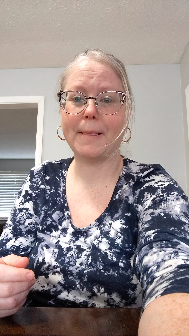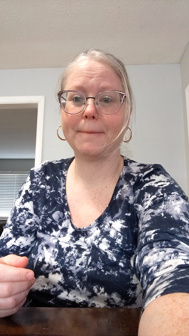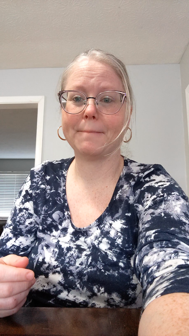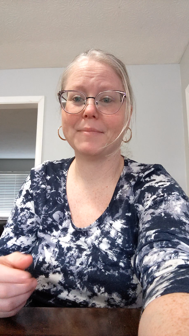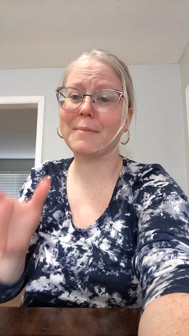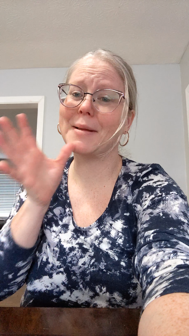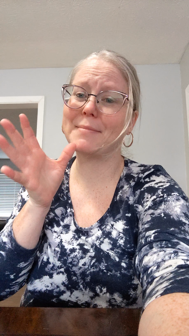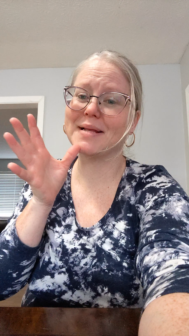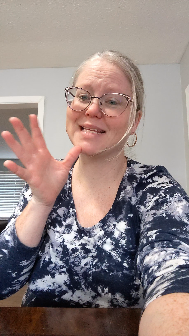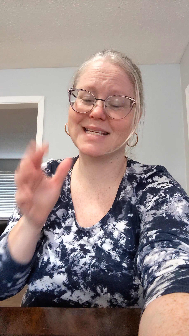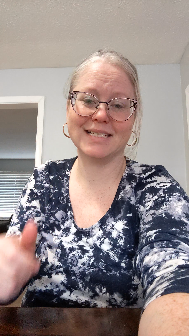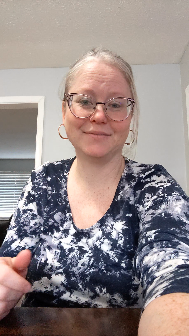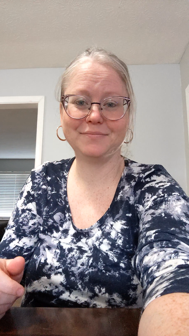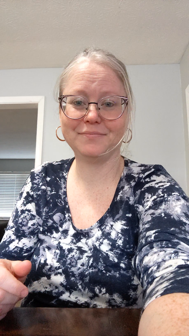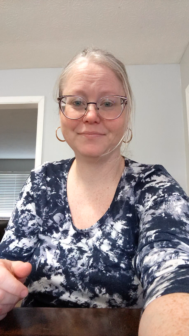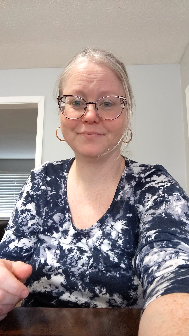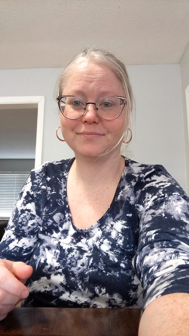mommy